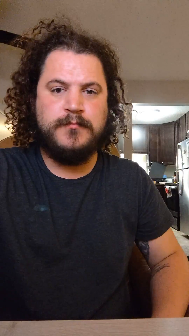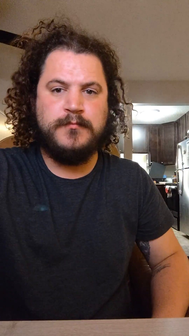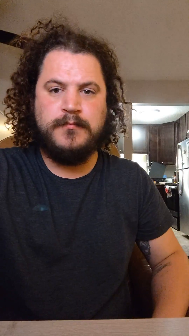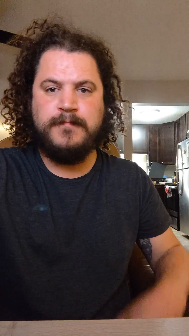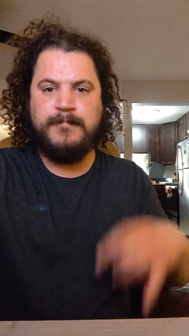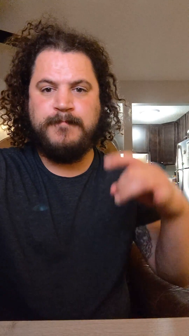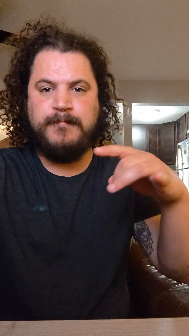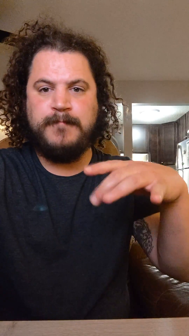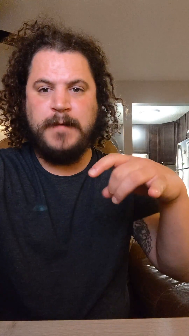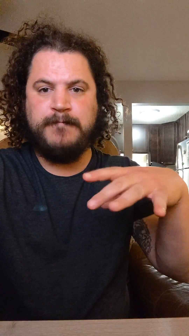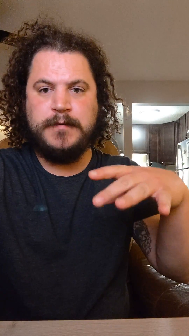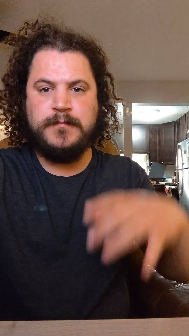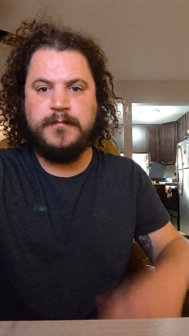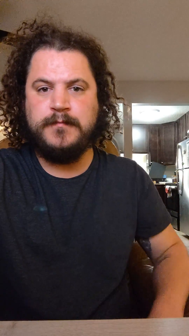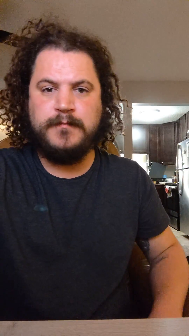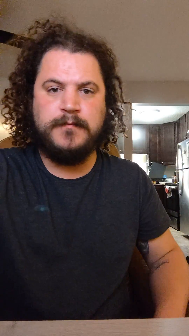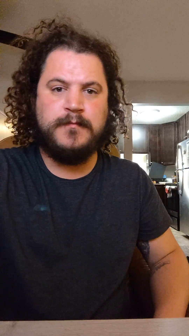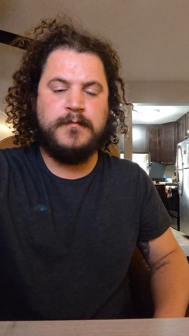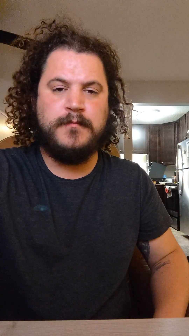pumpkin